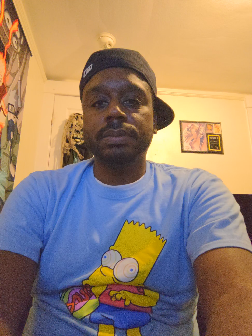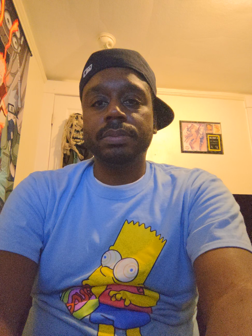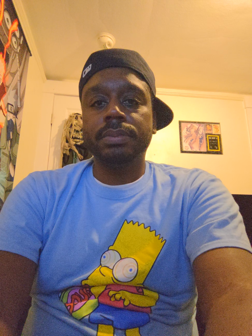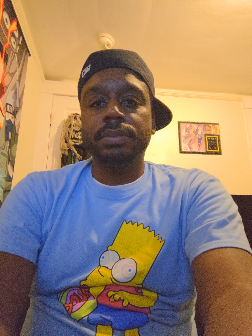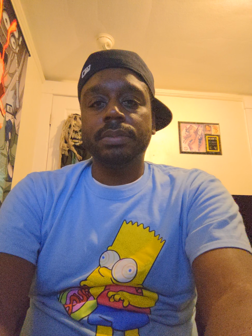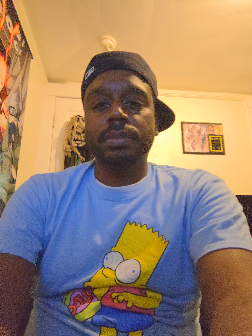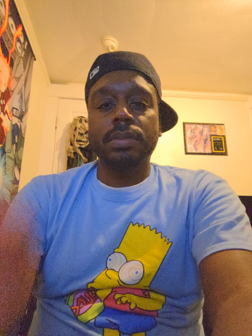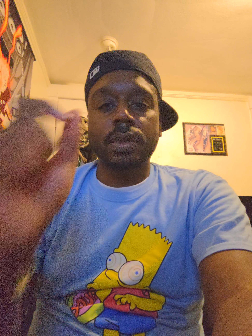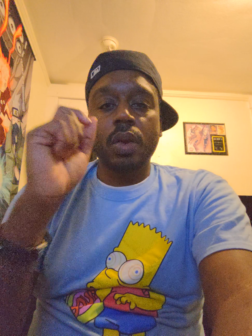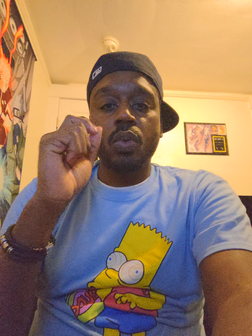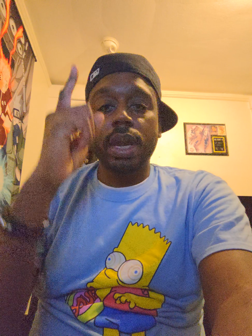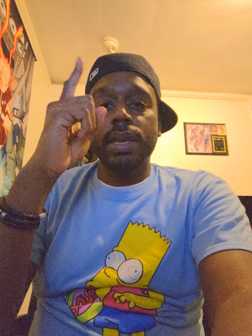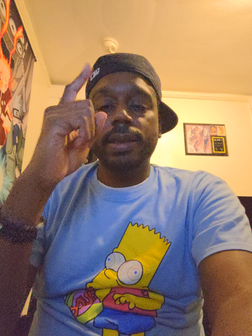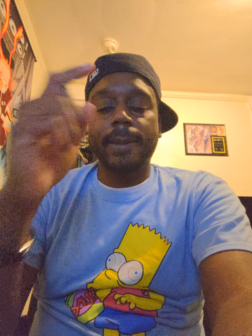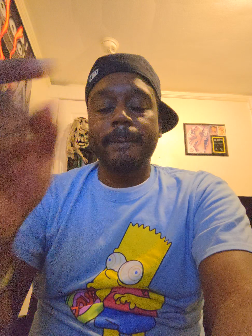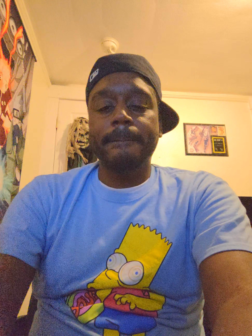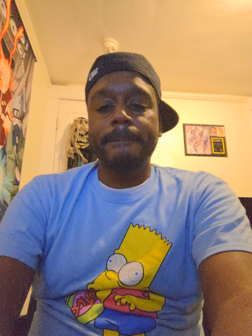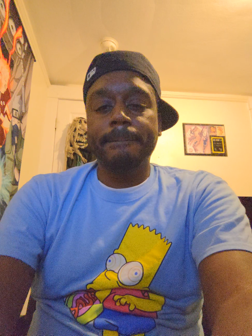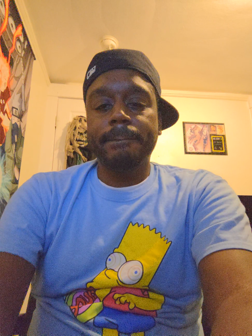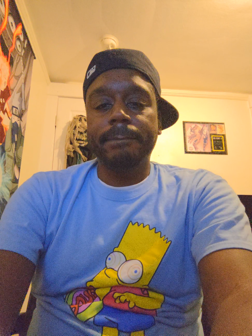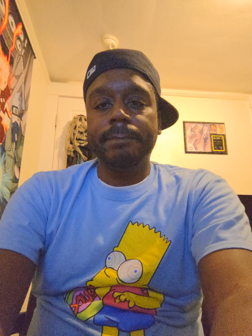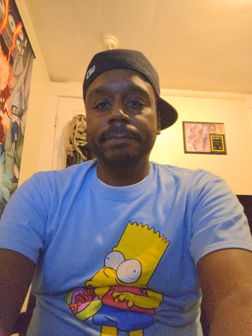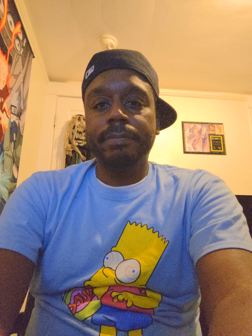wake